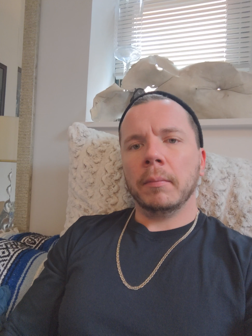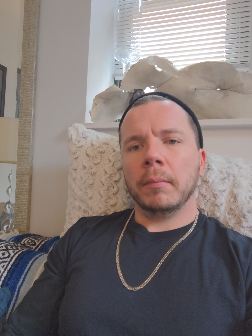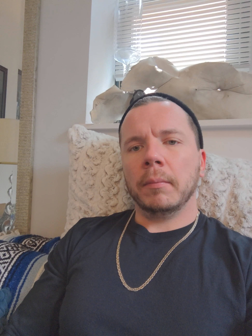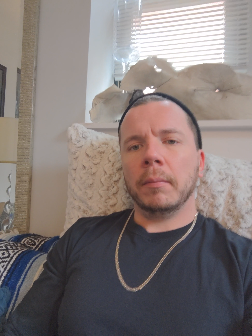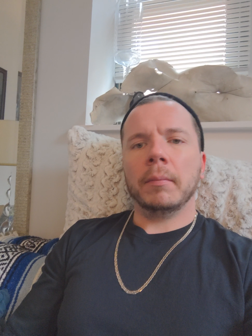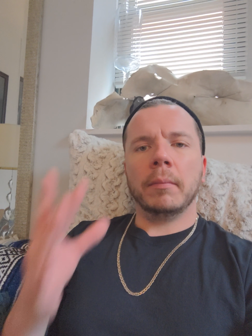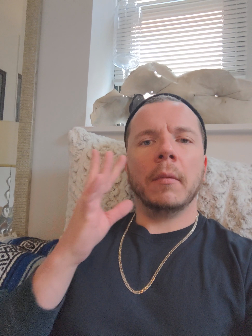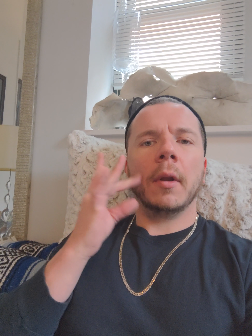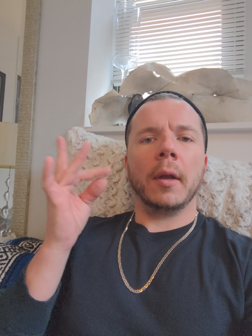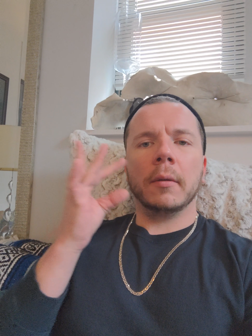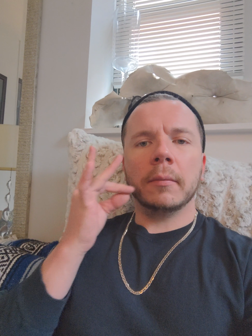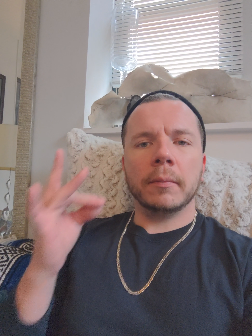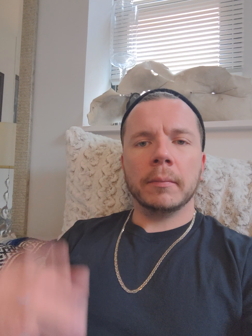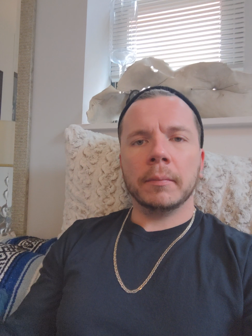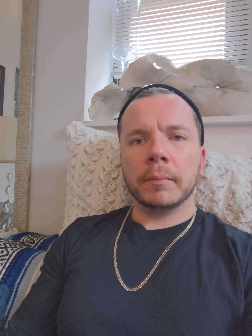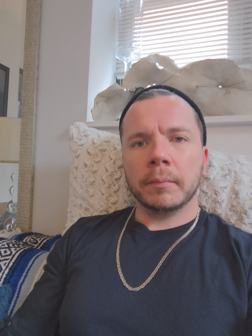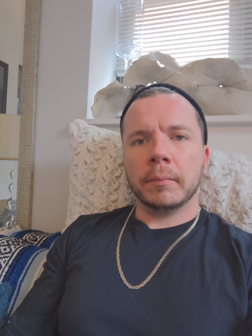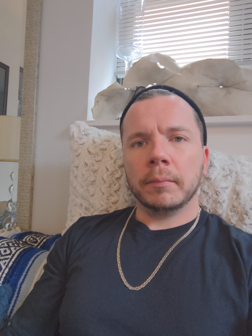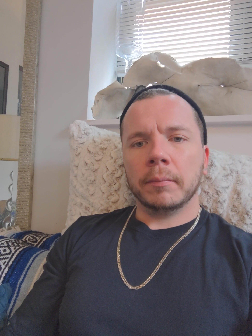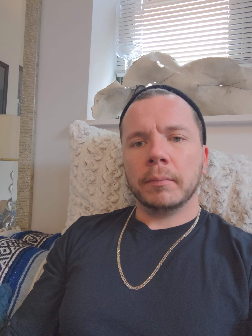cat